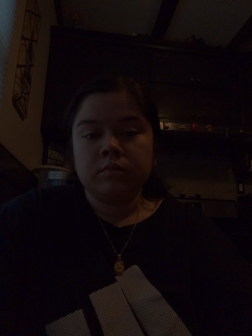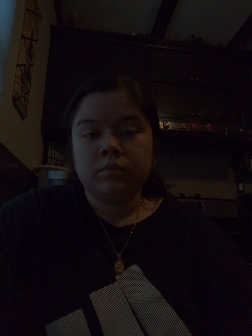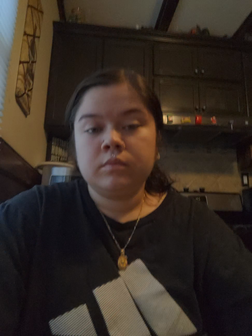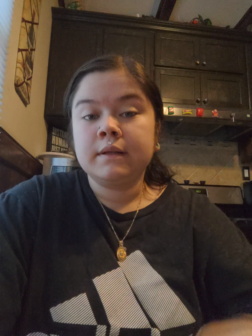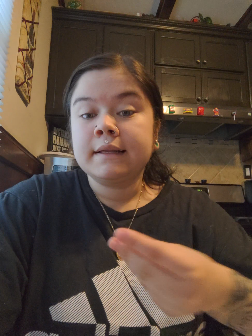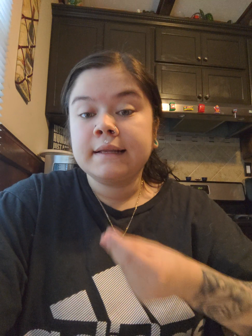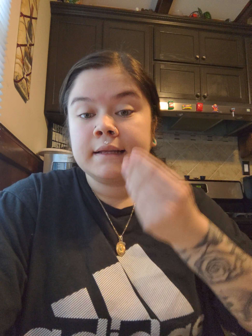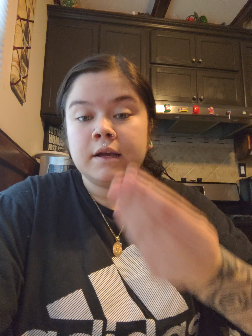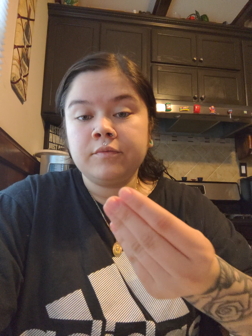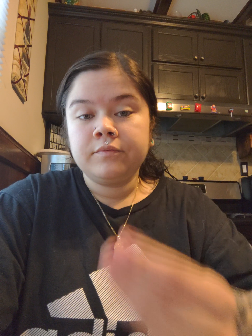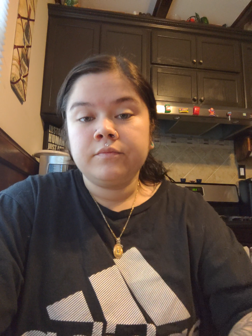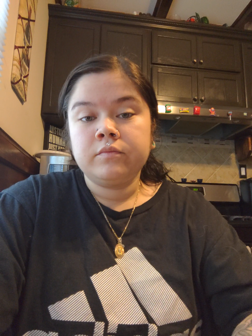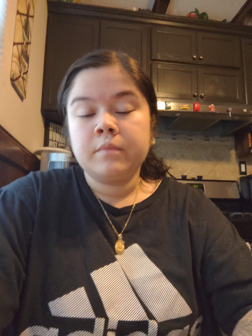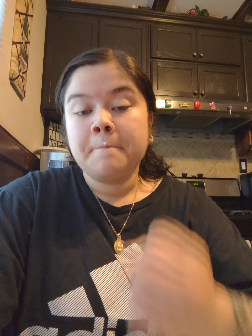give